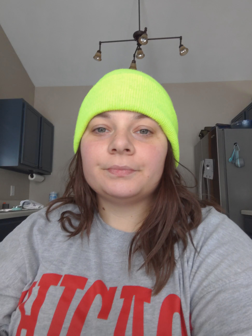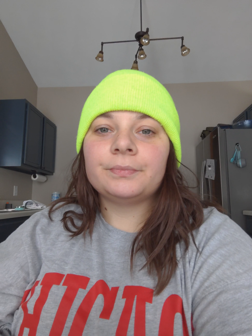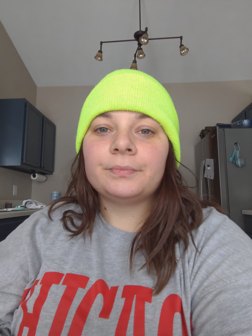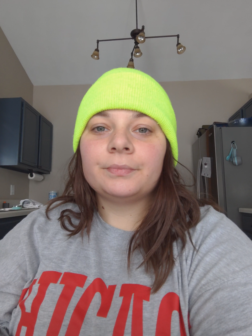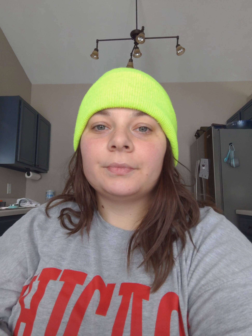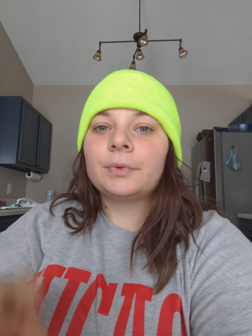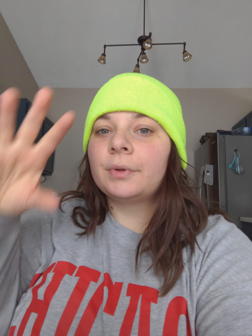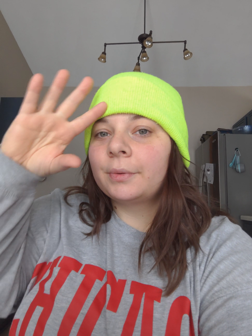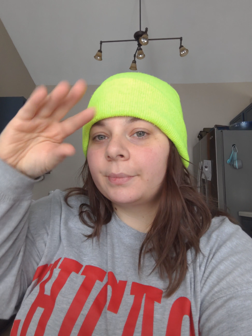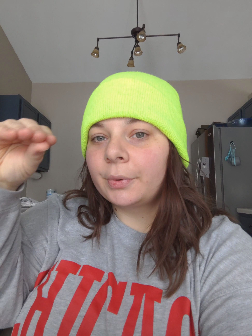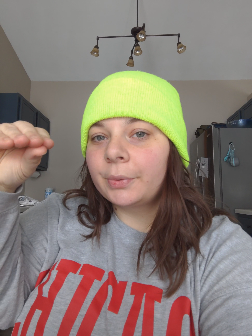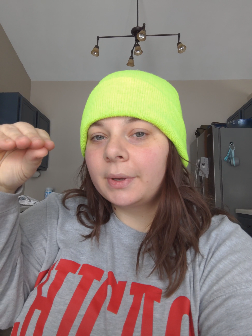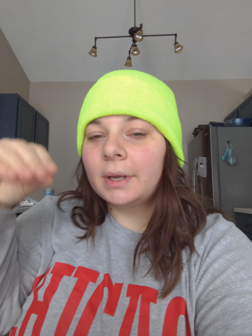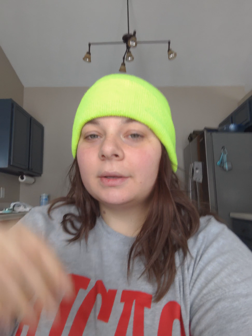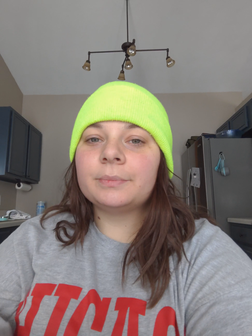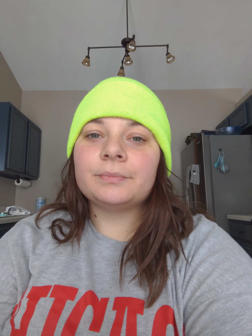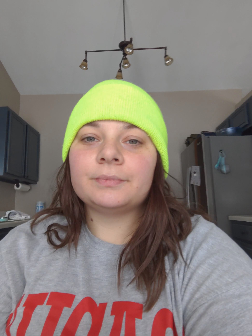boy